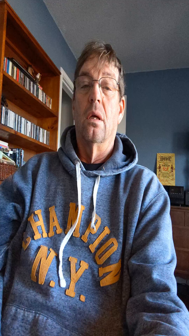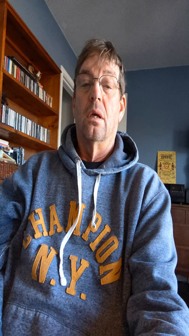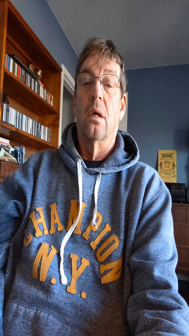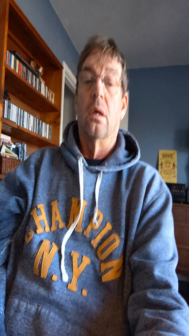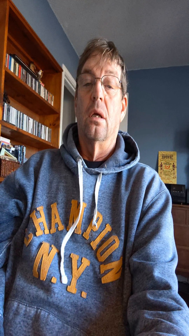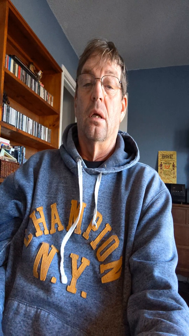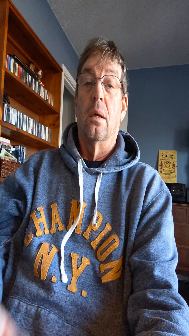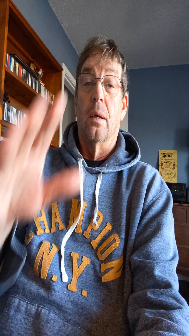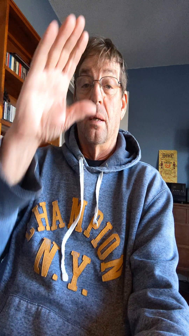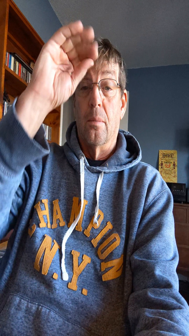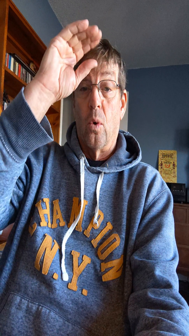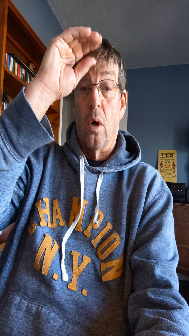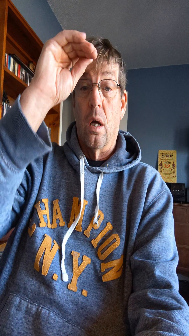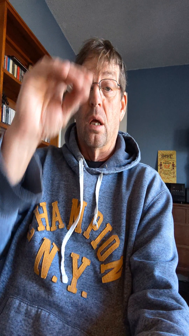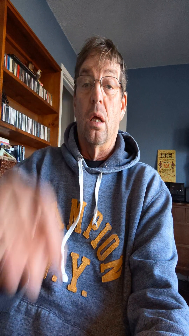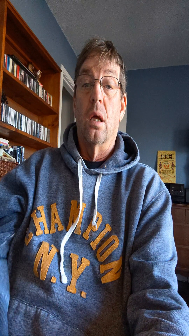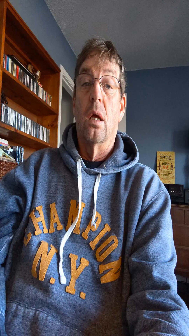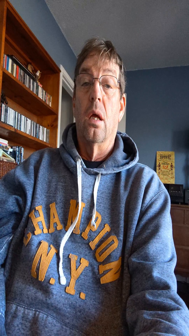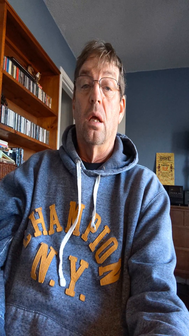boy